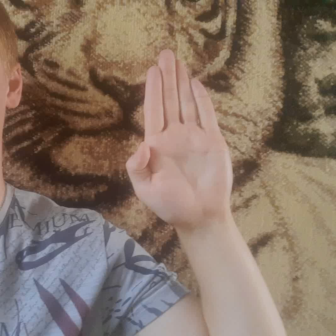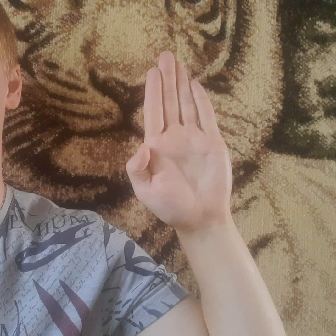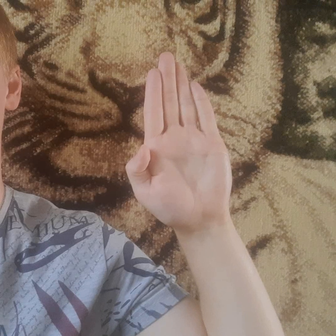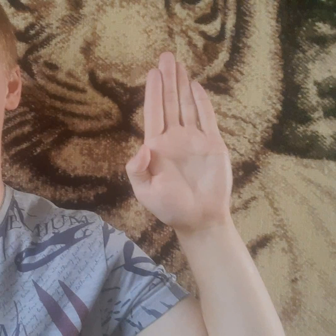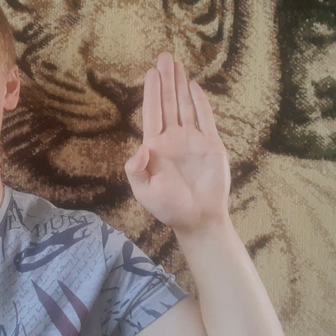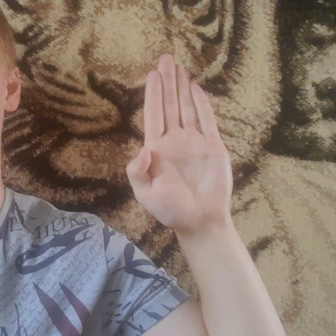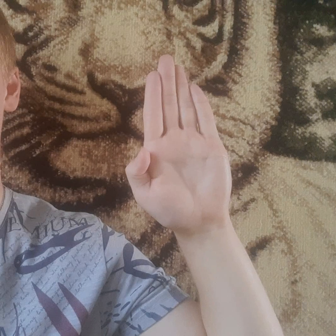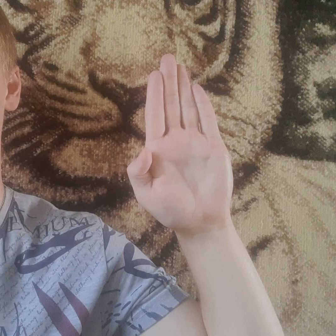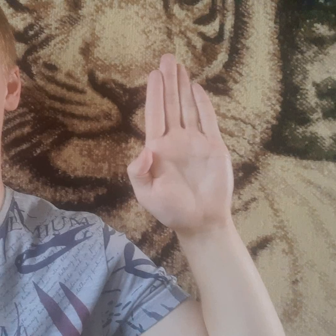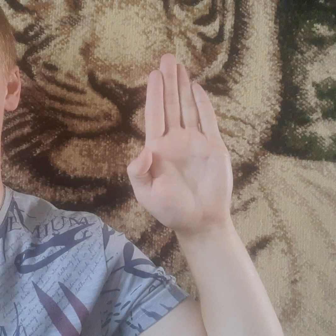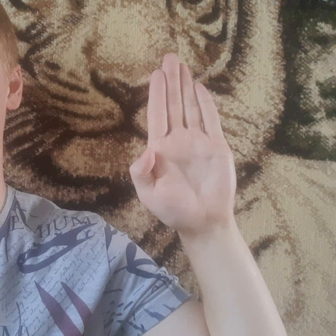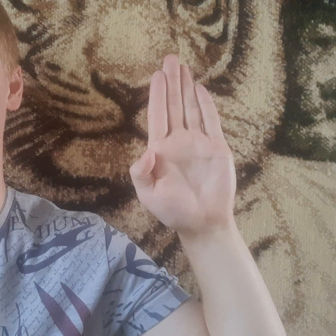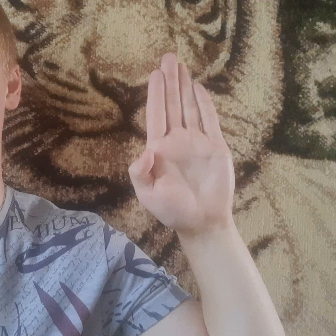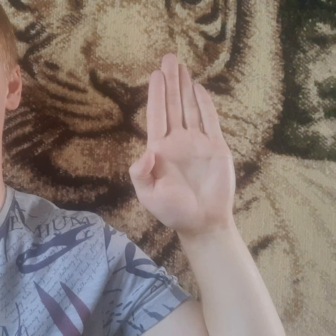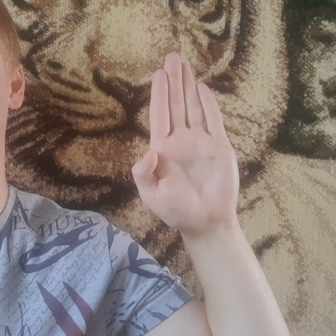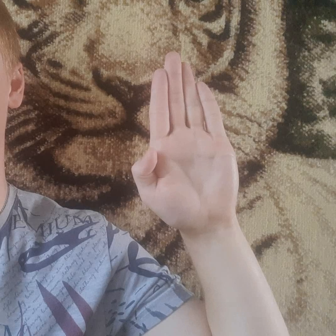В